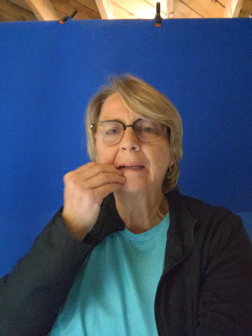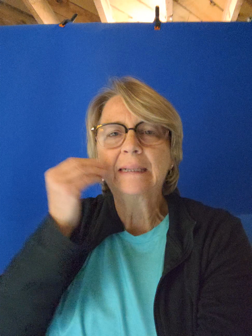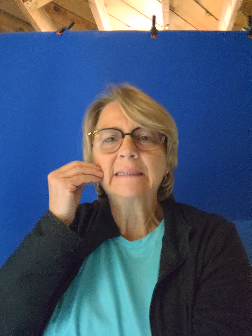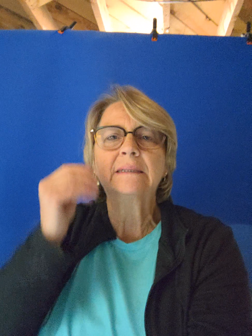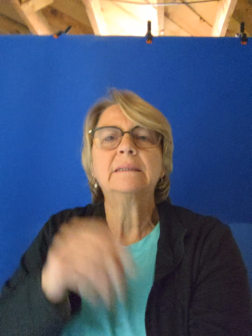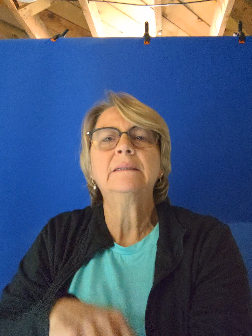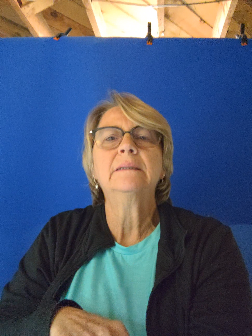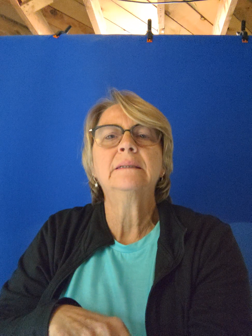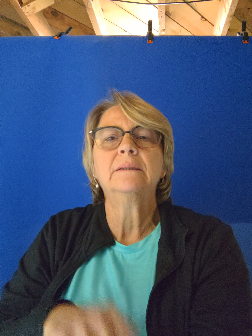kiss